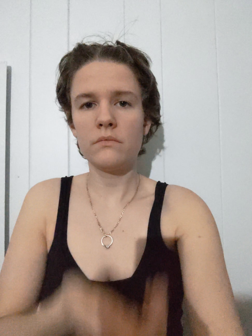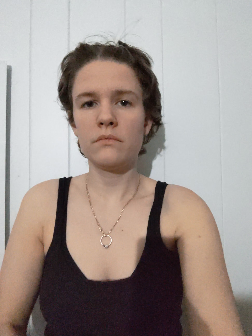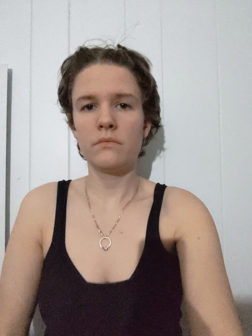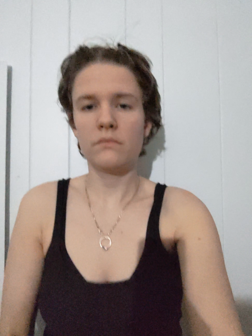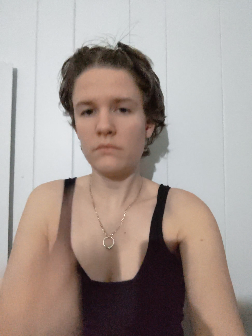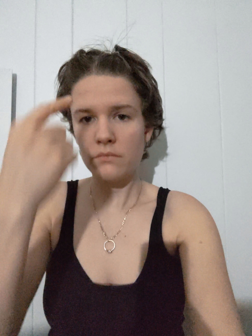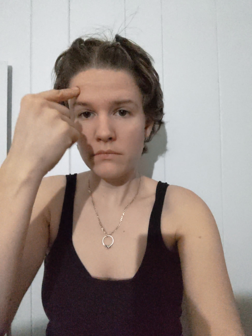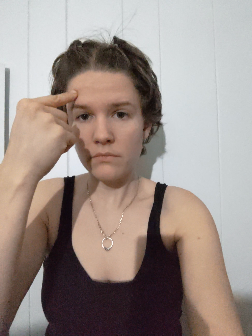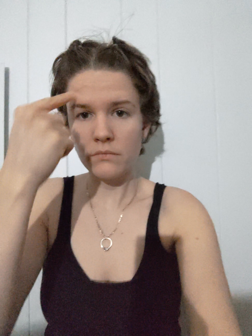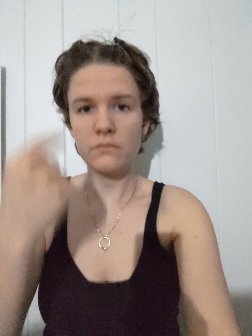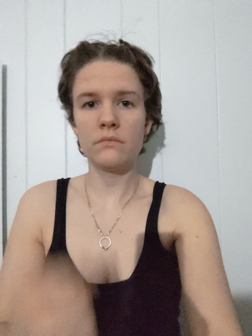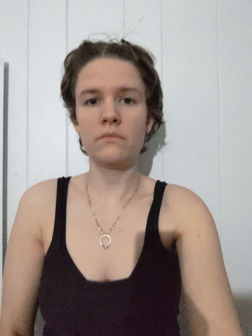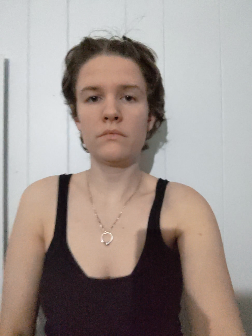think